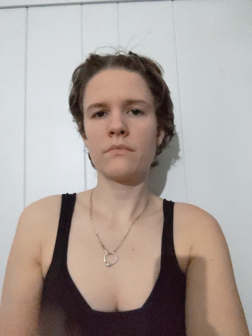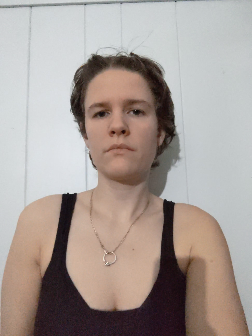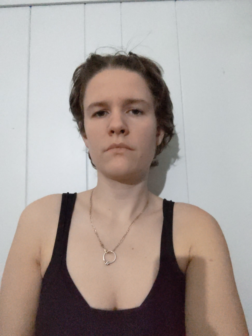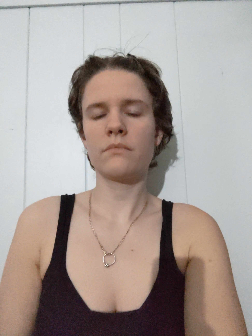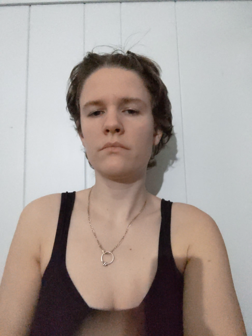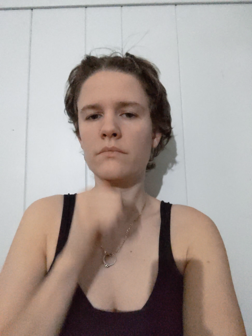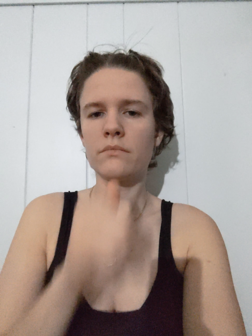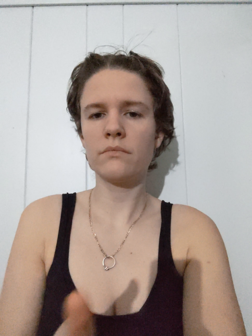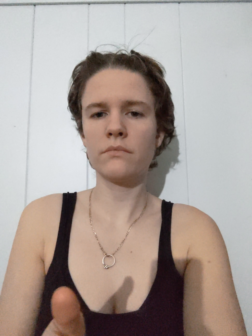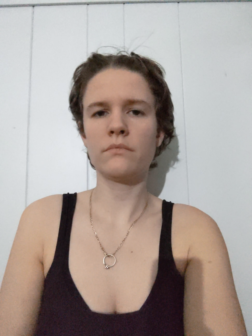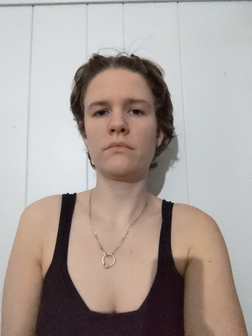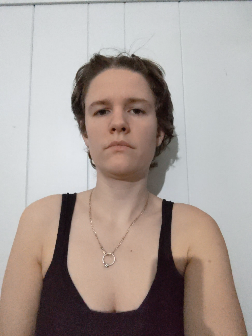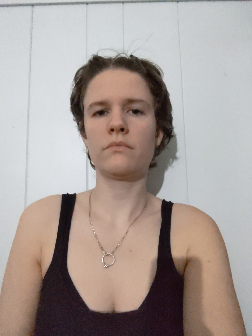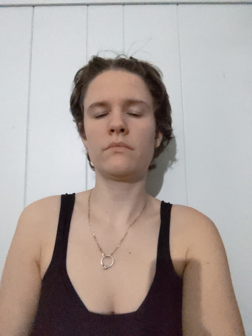not